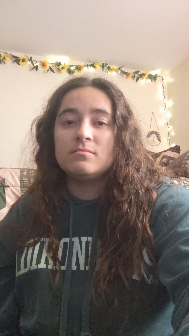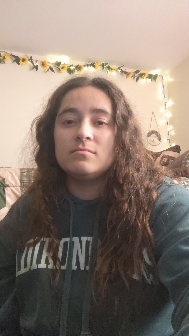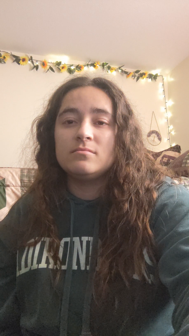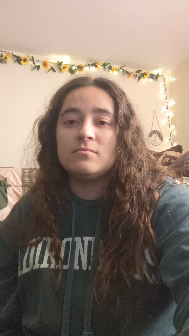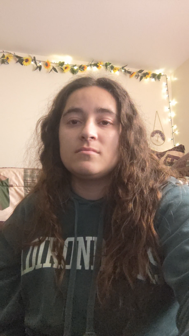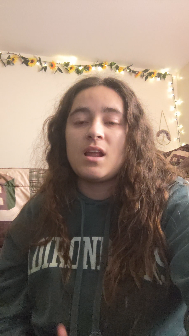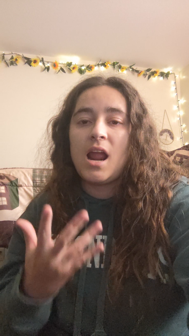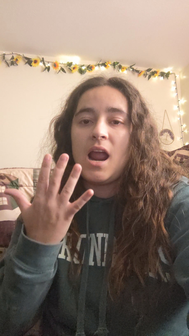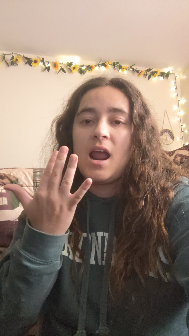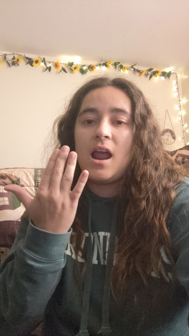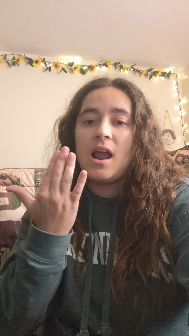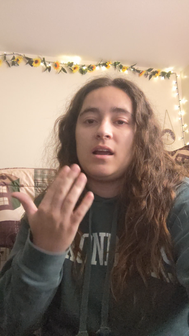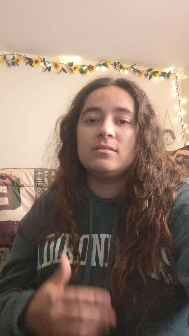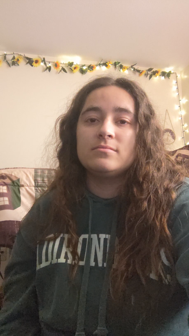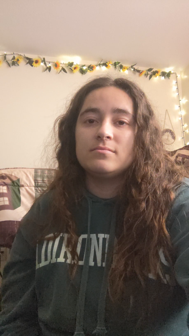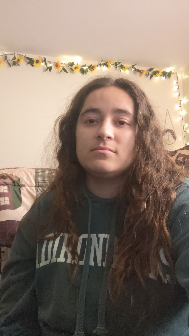hand